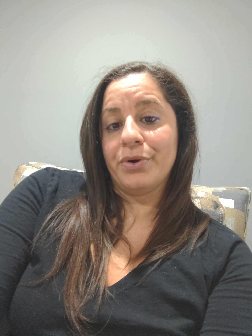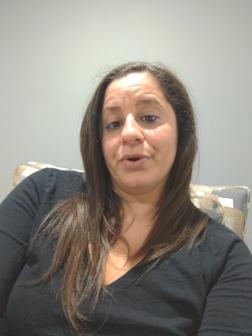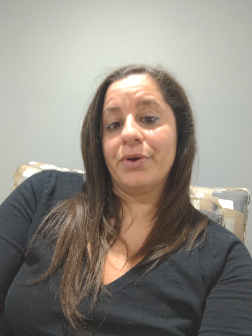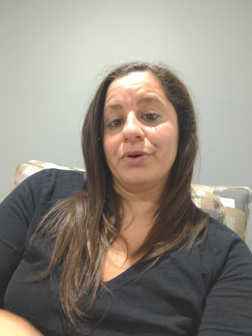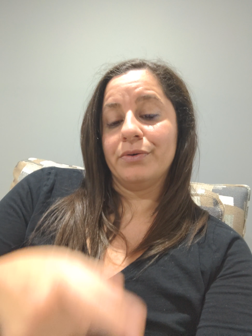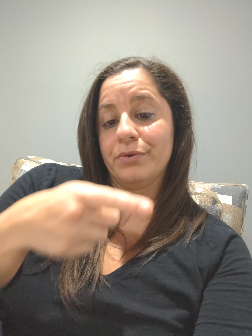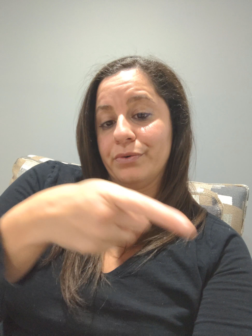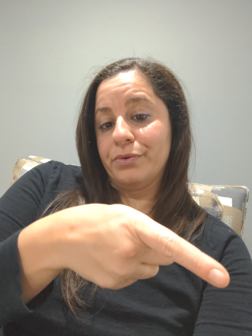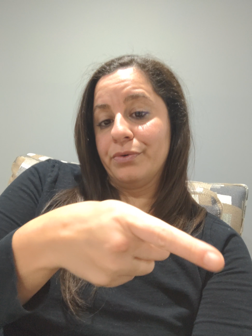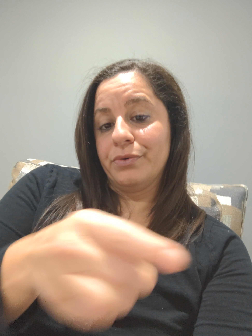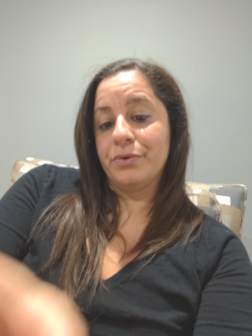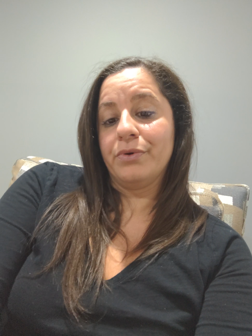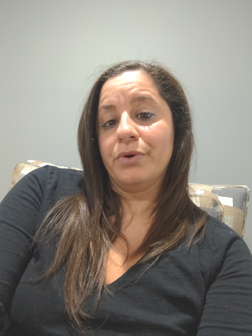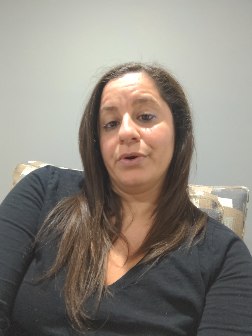he/she/it